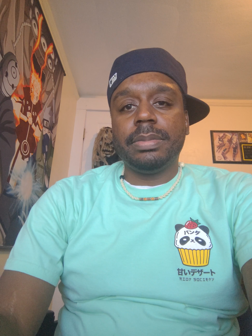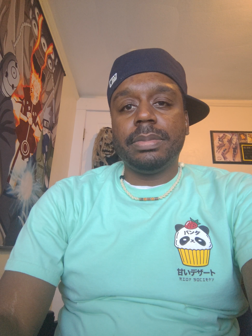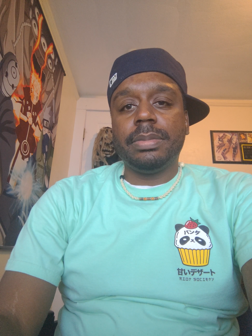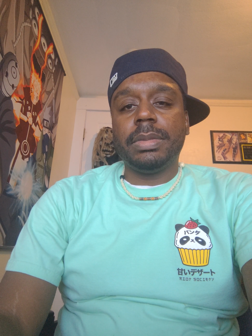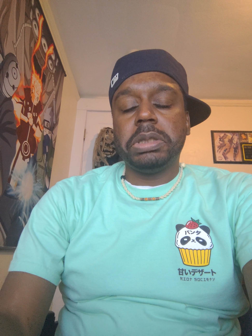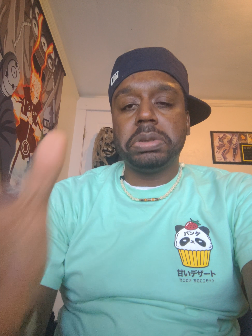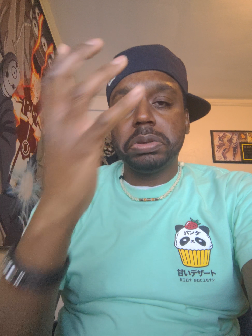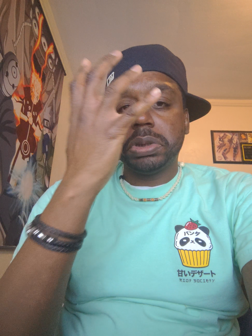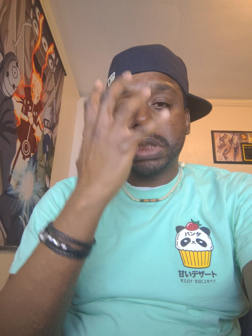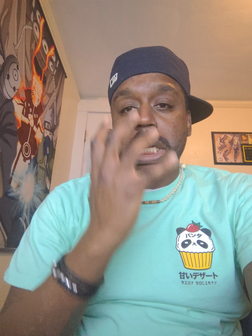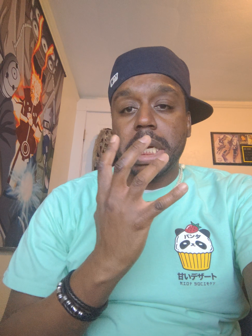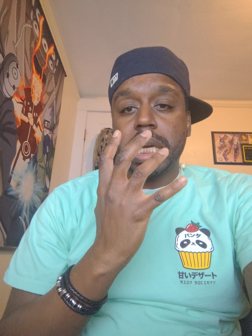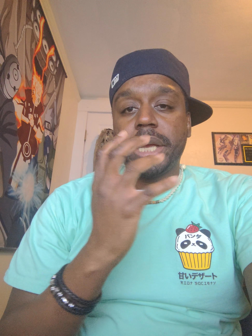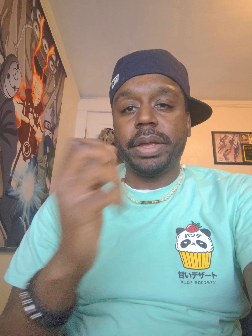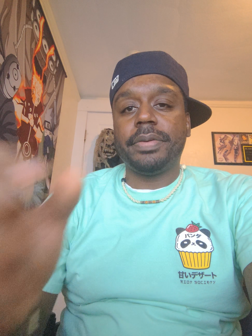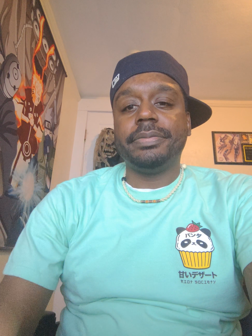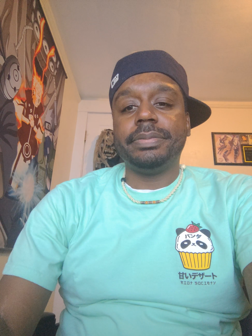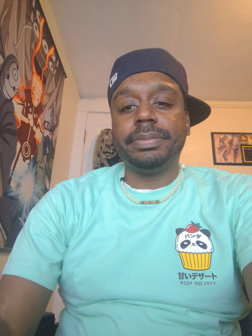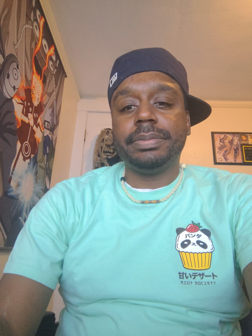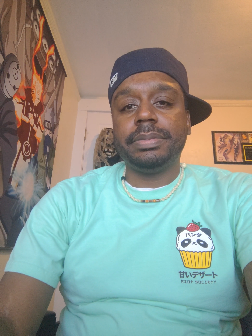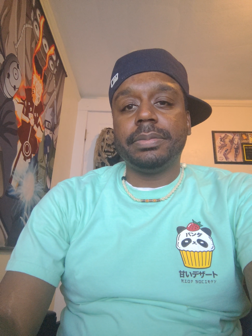sad